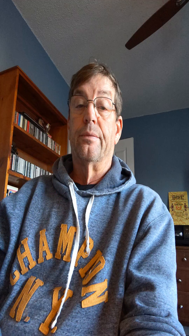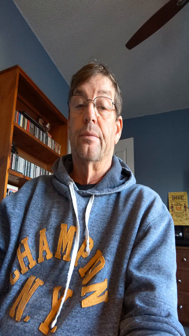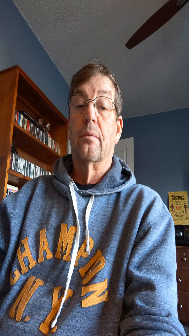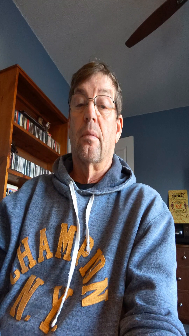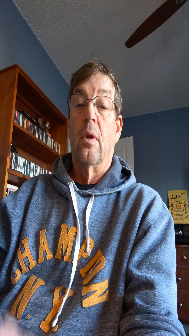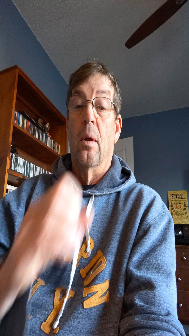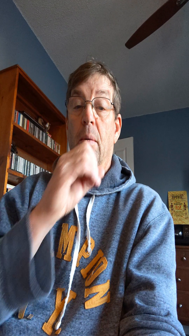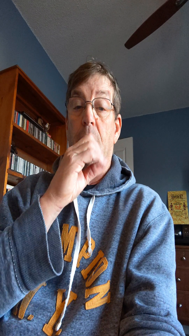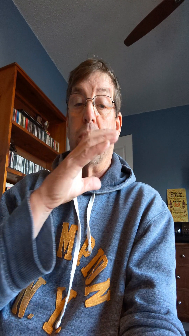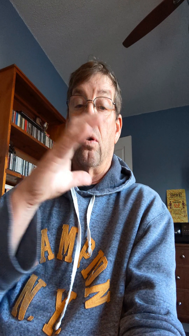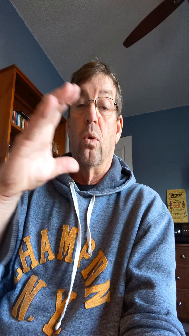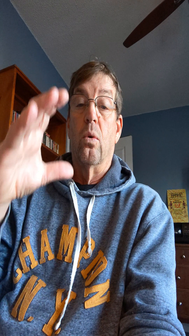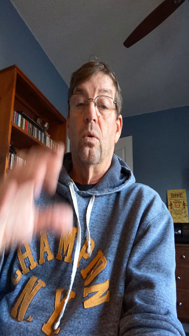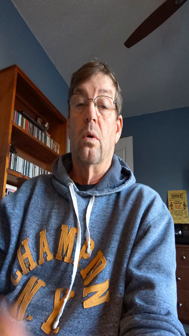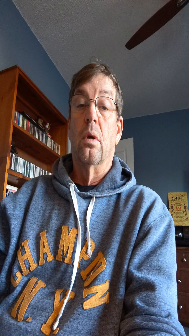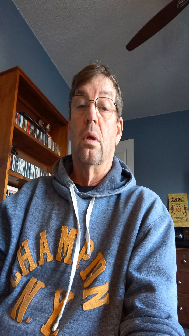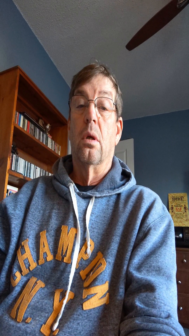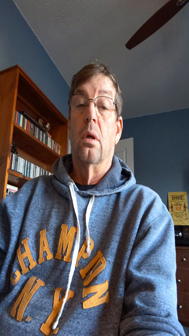balloon